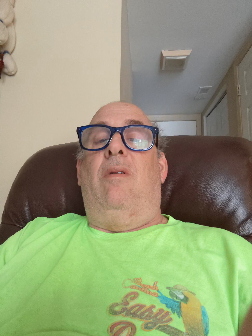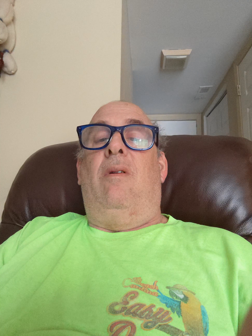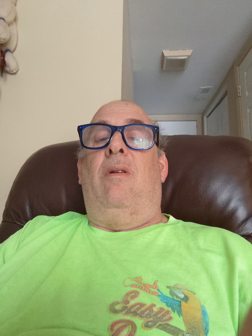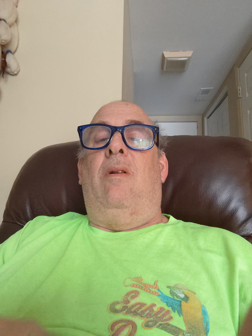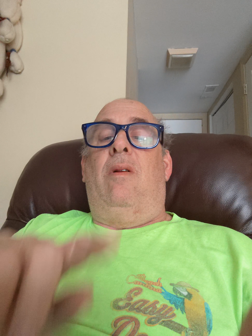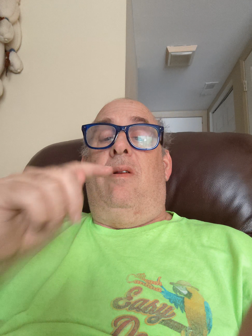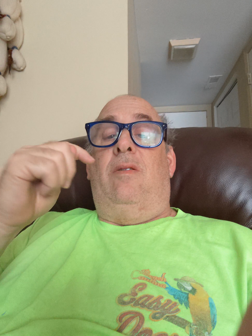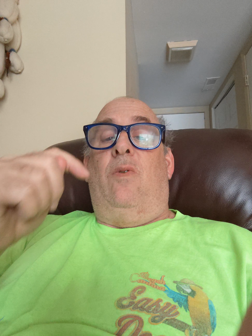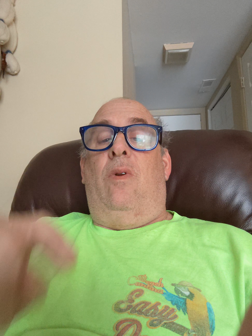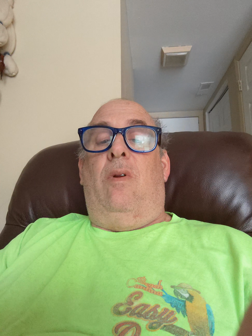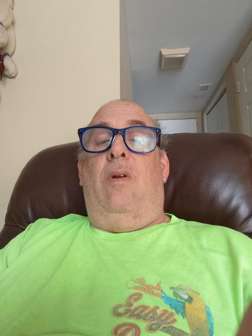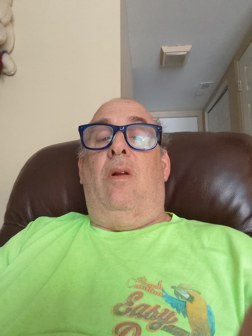toy